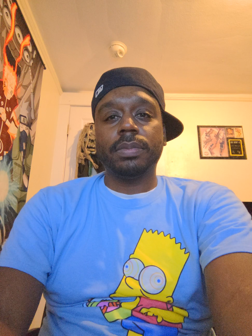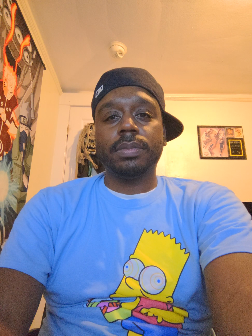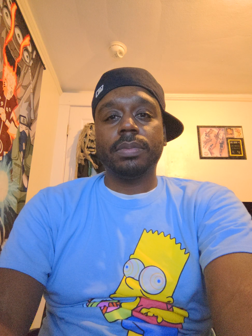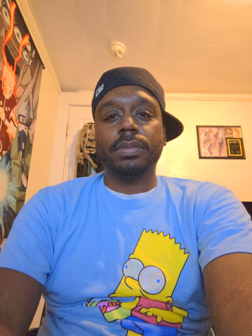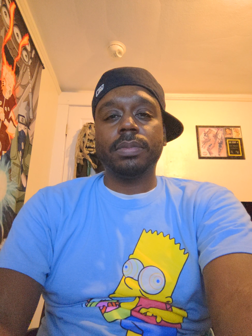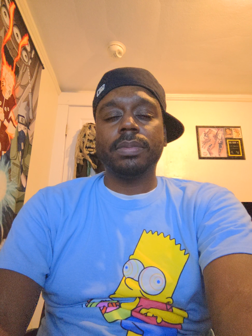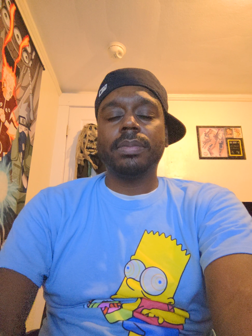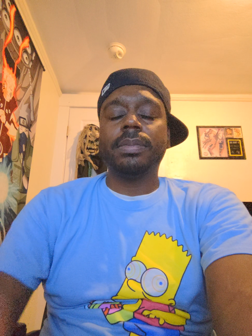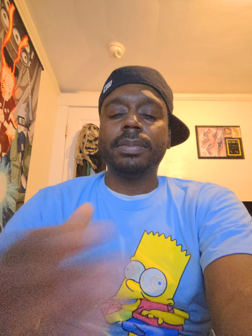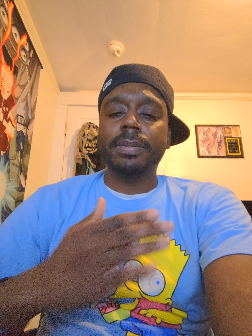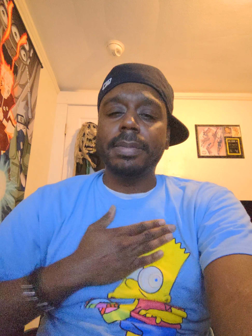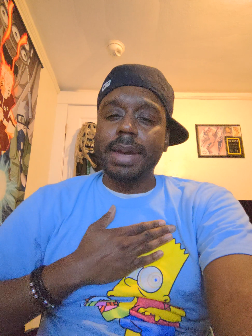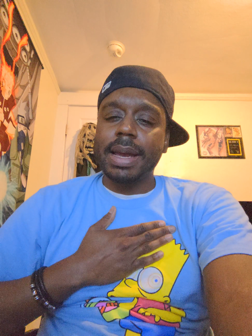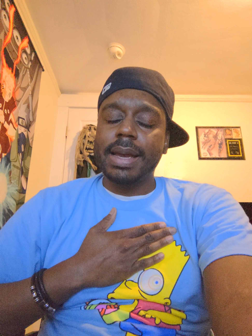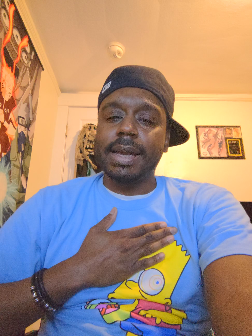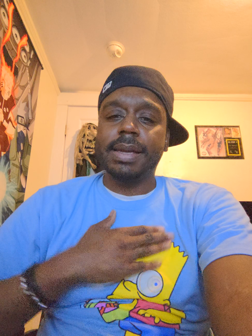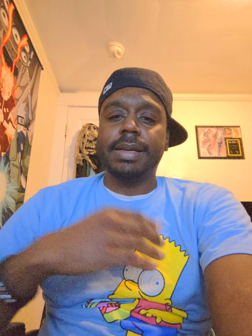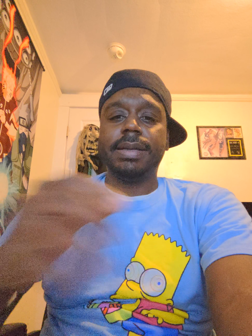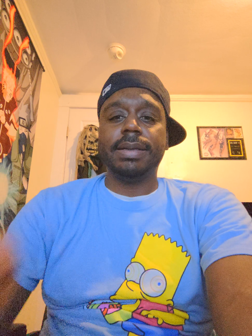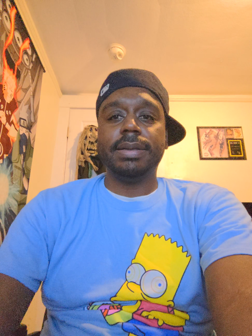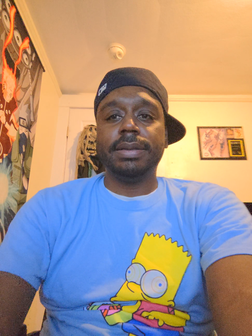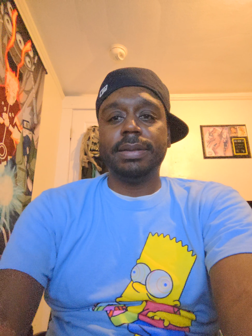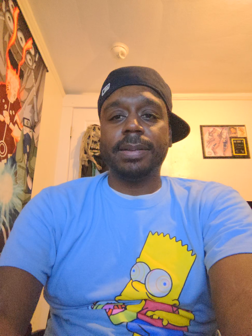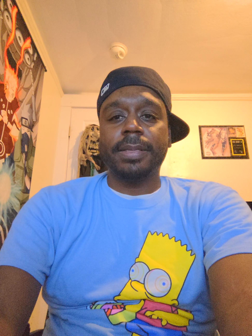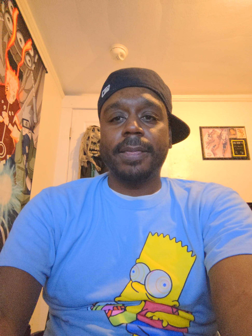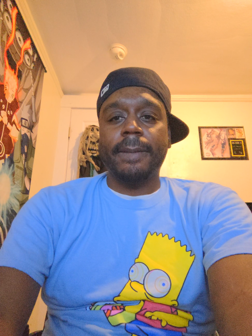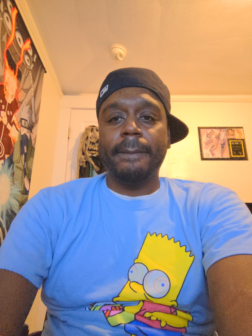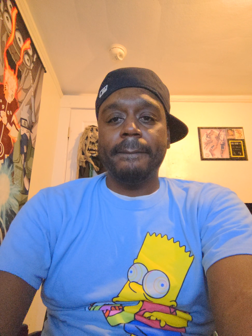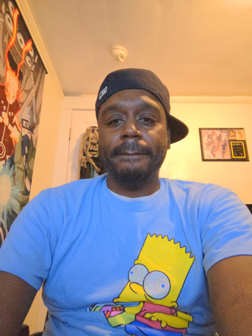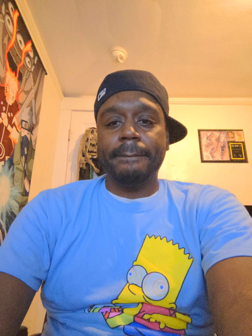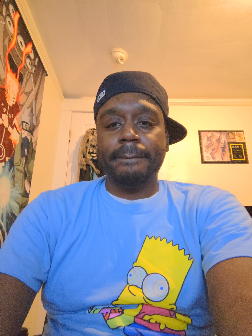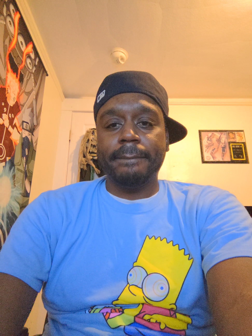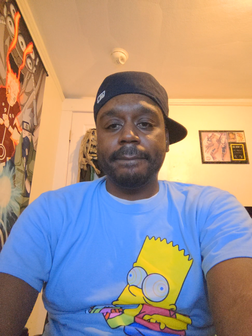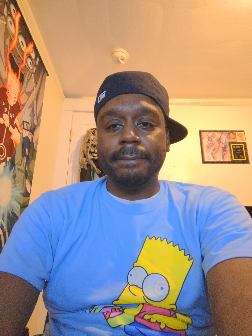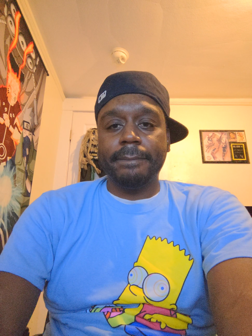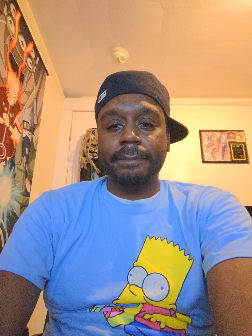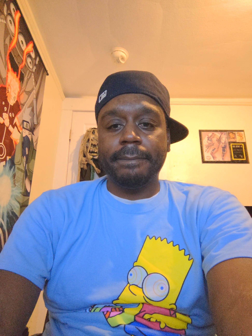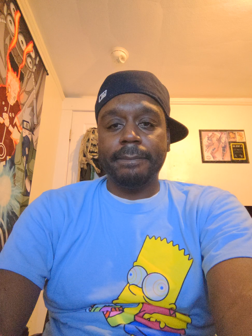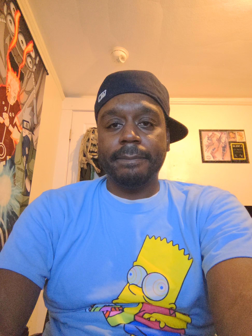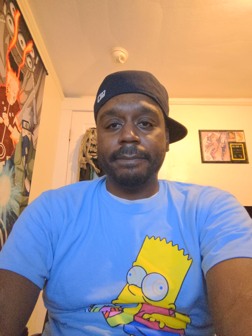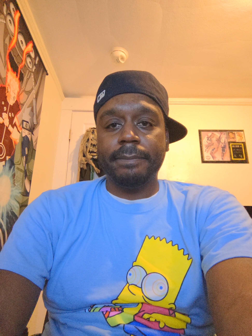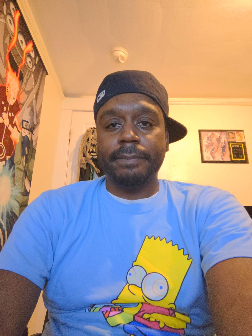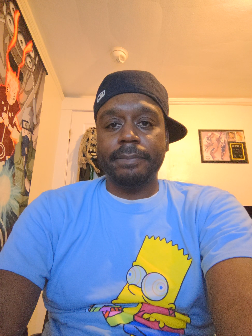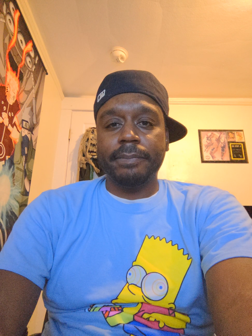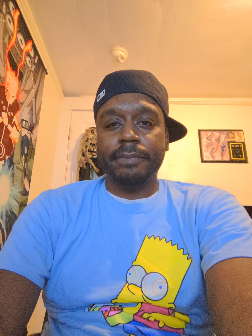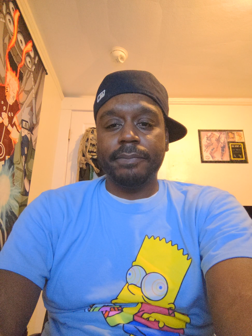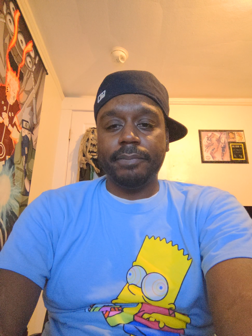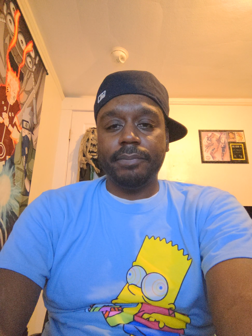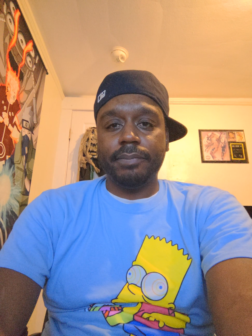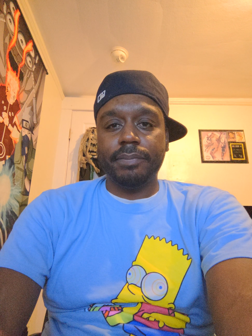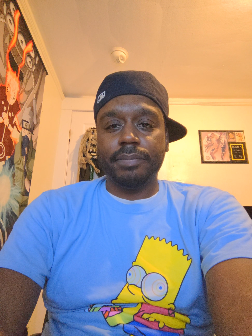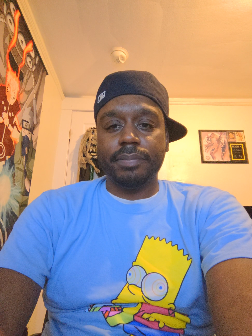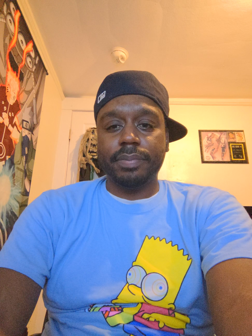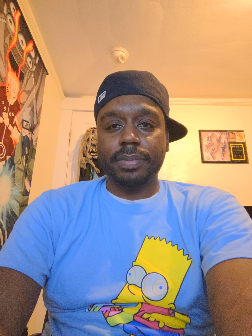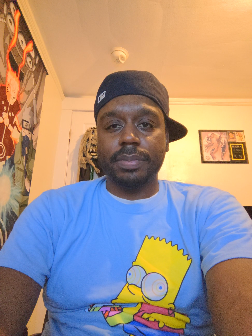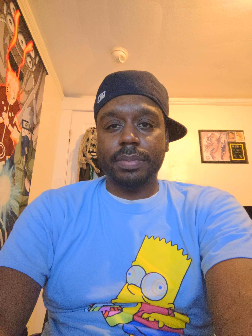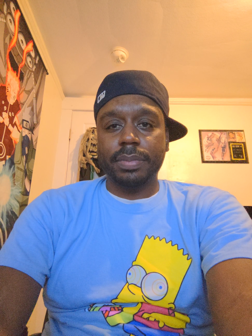my